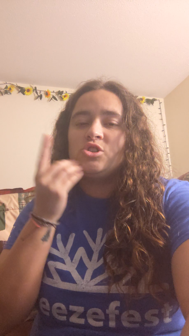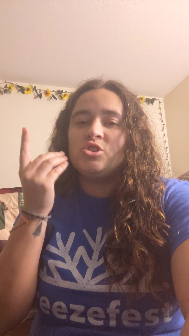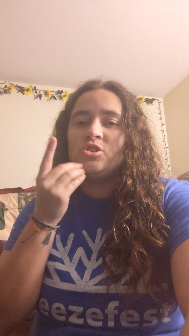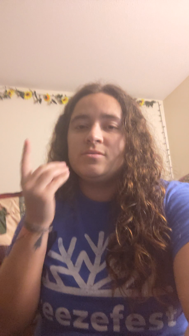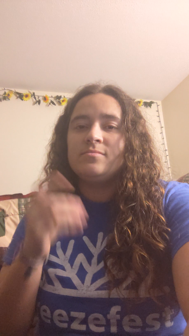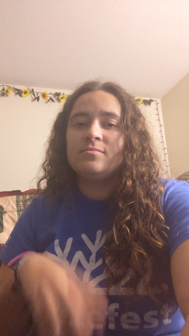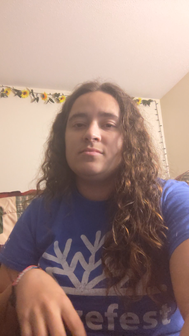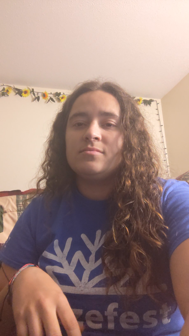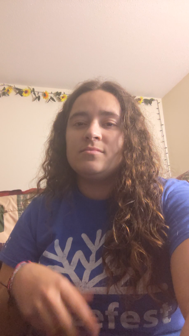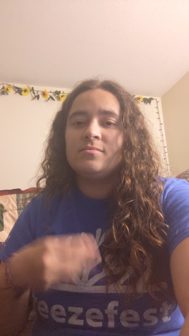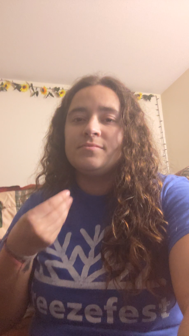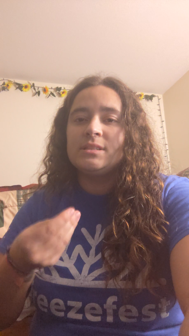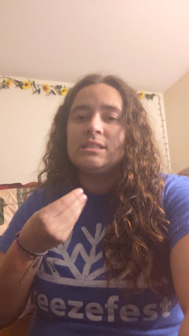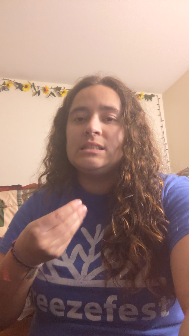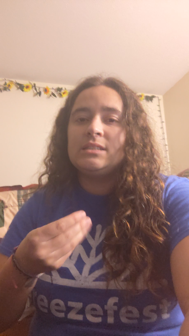feed